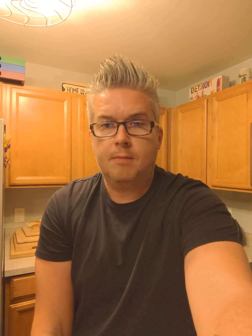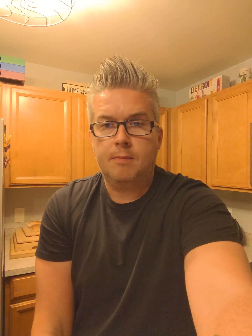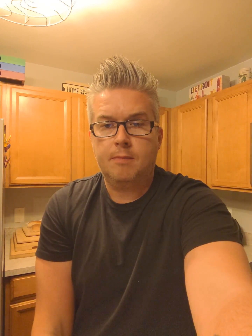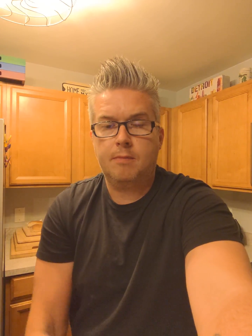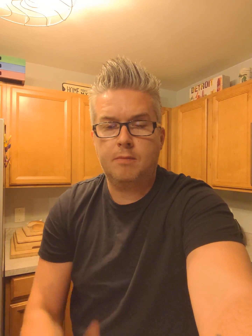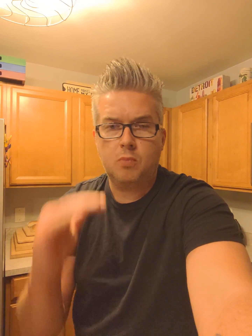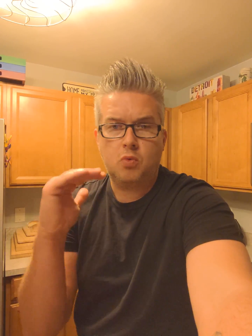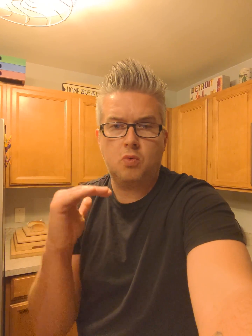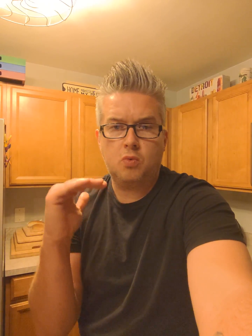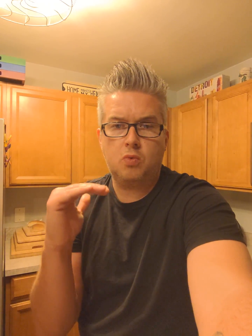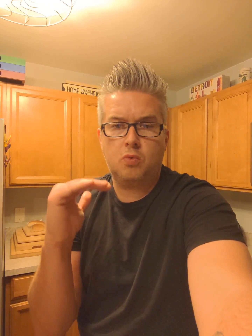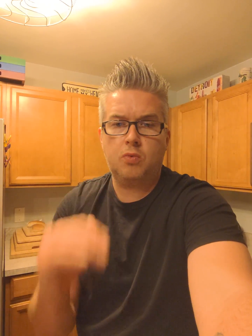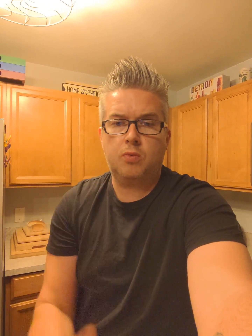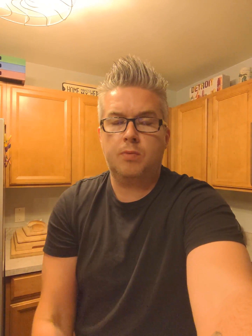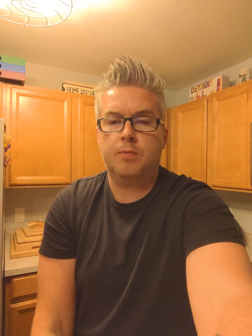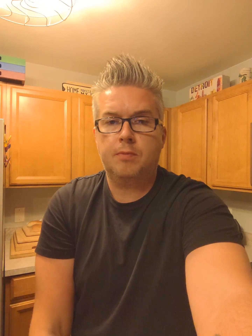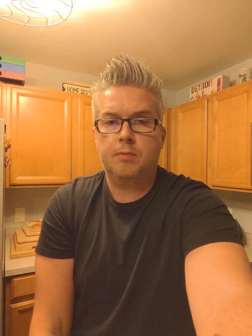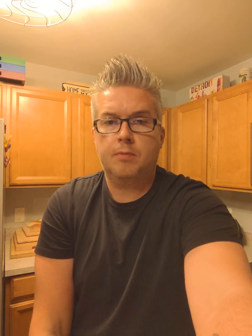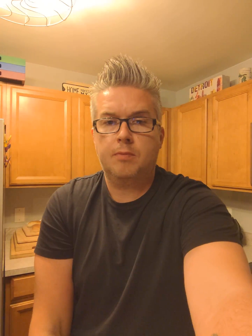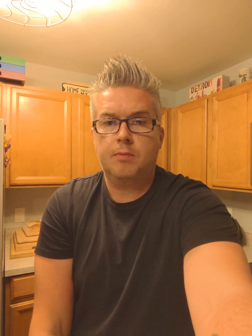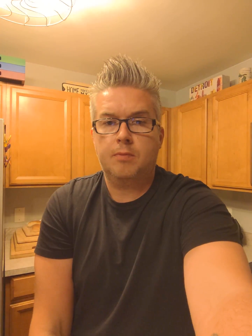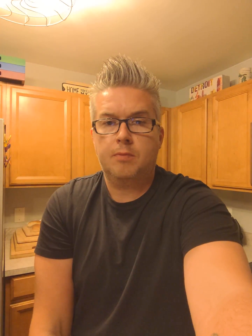little